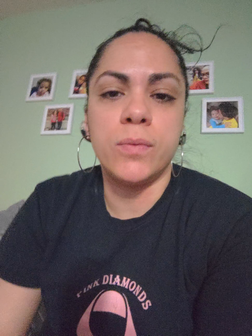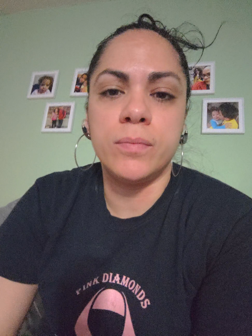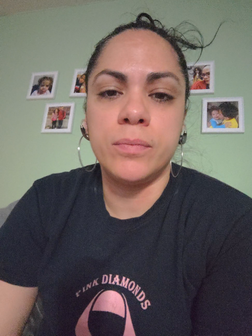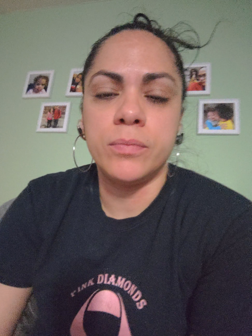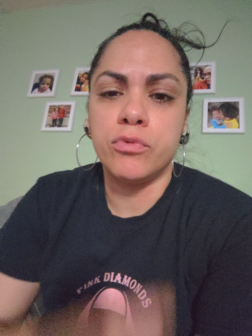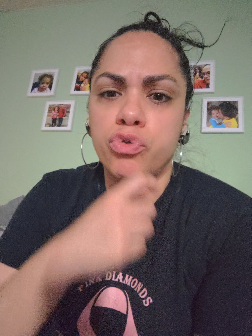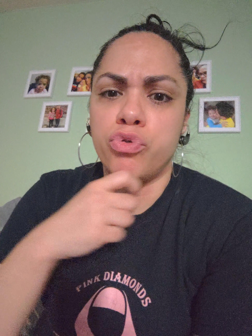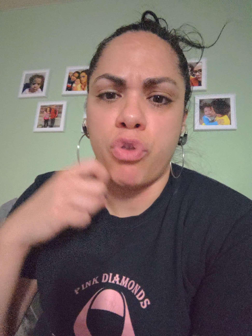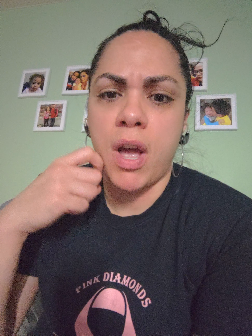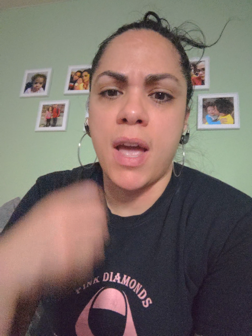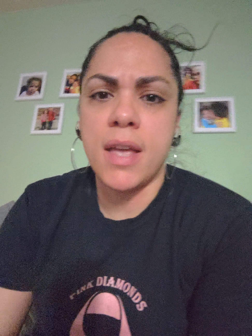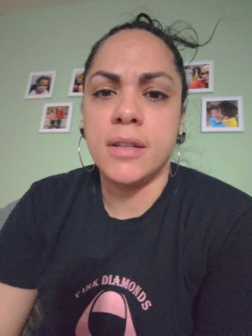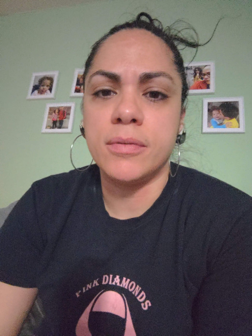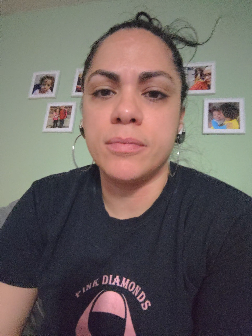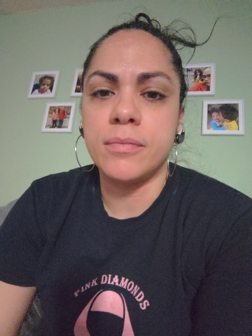dry